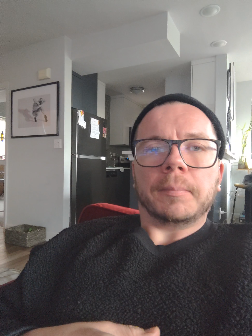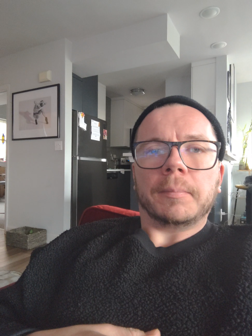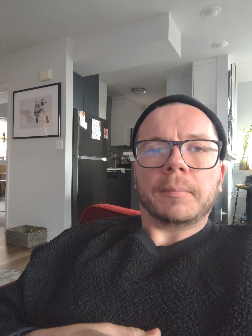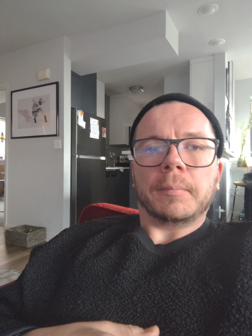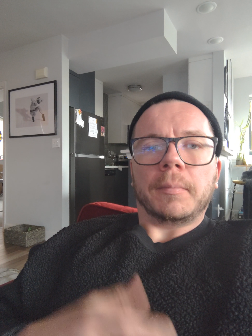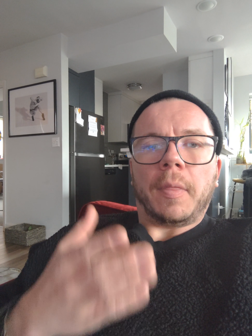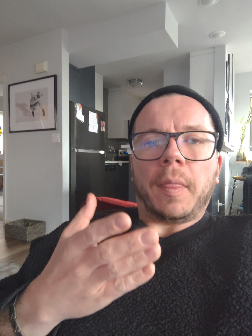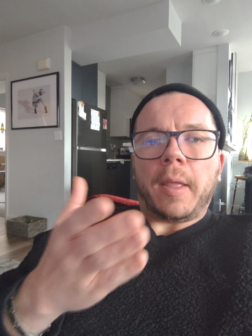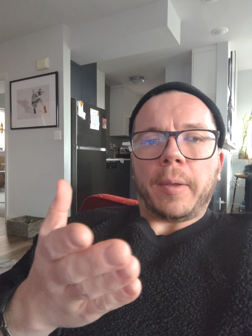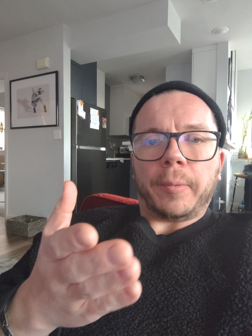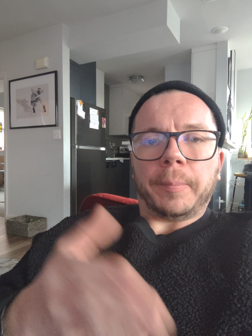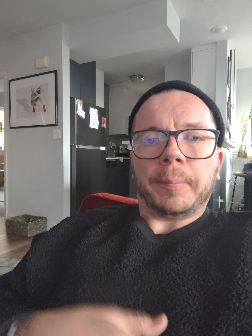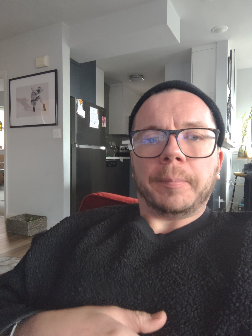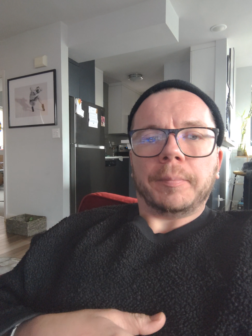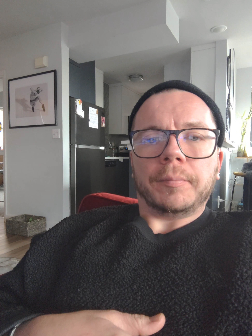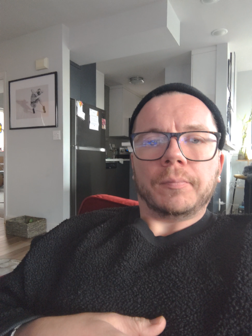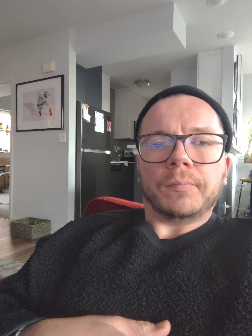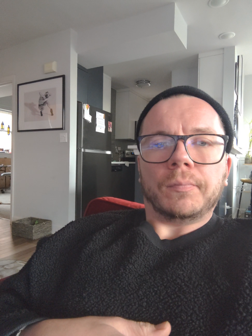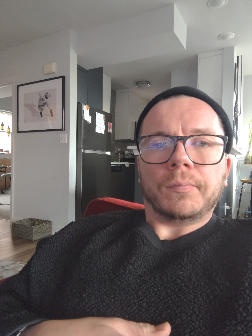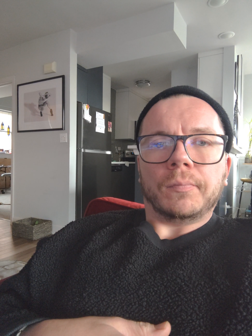there